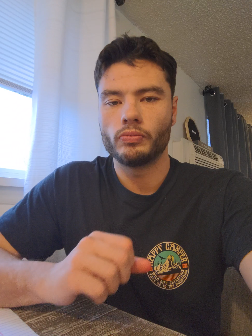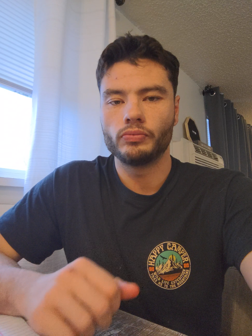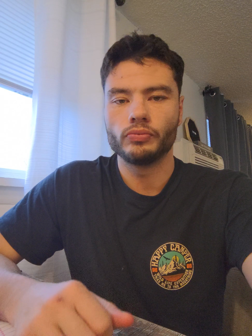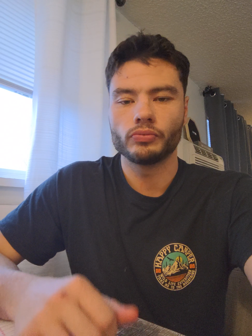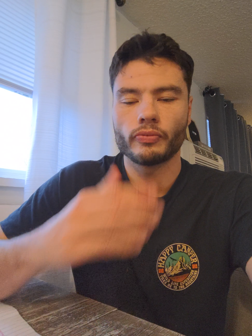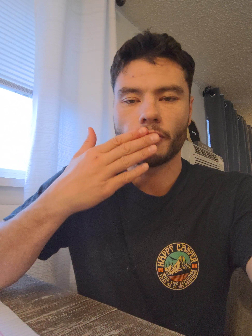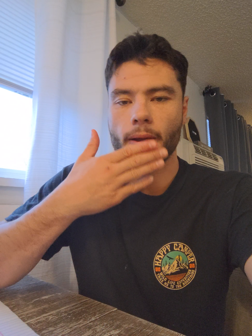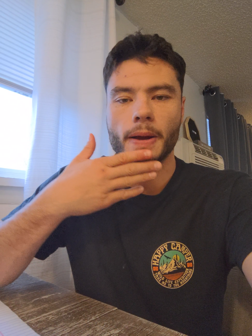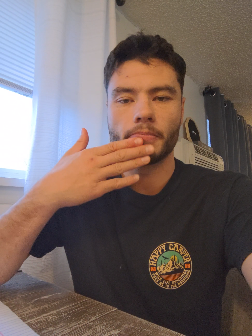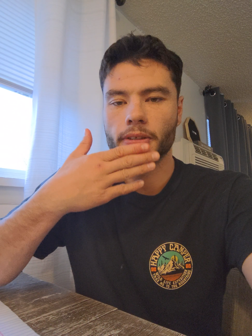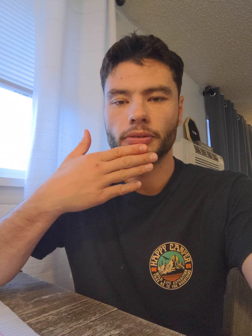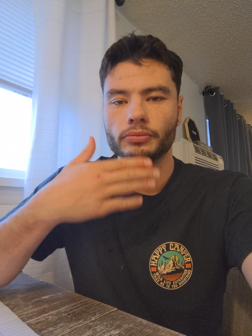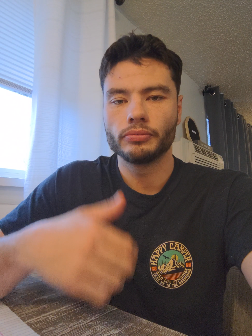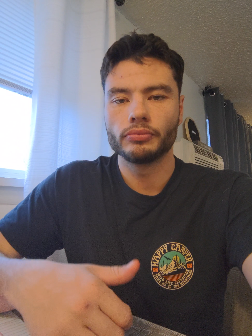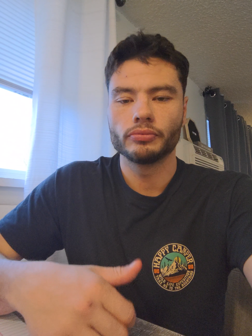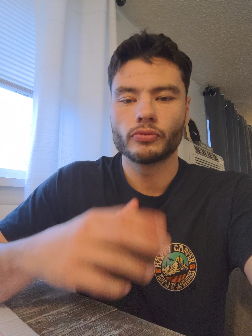napkin